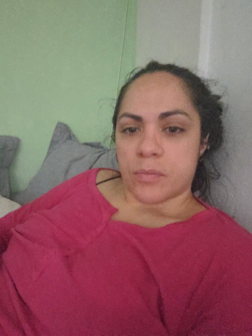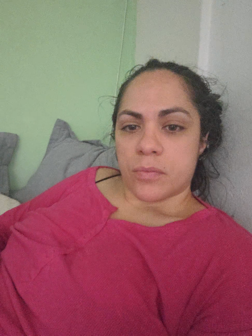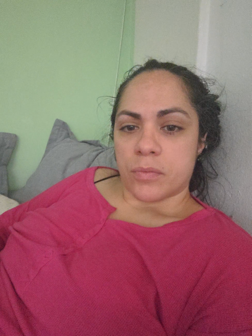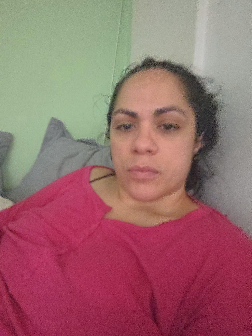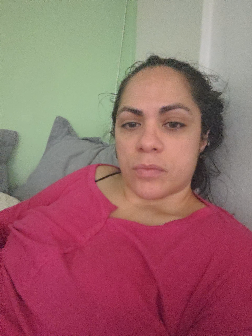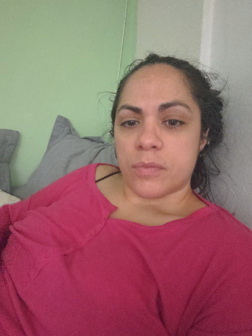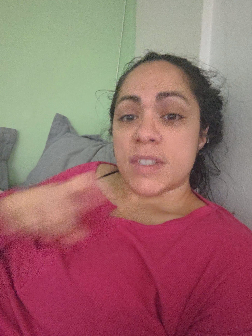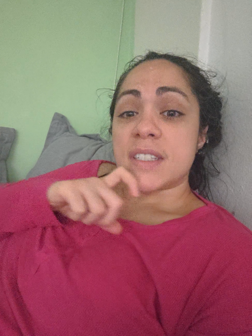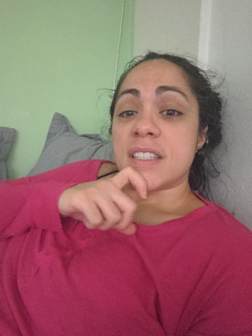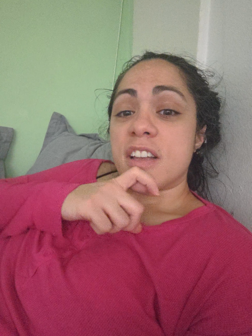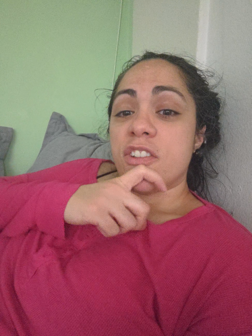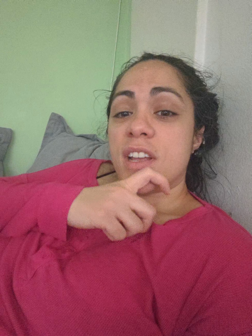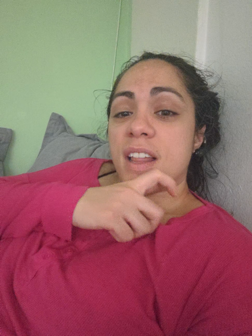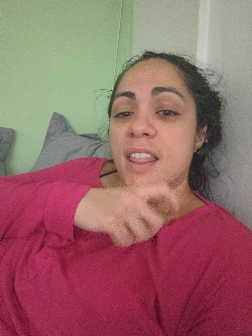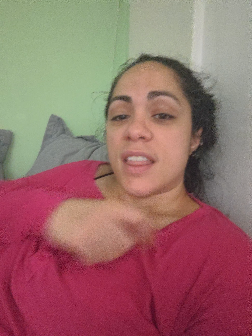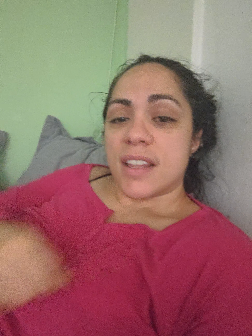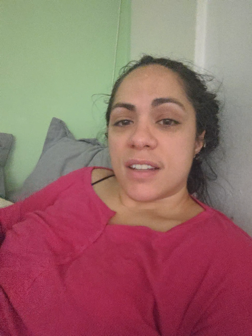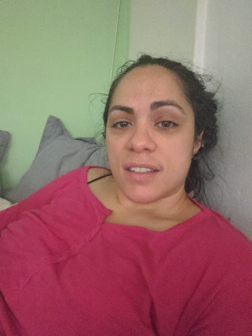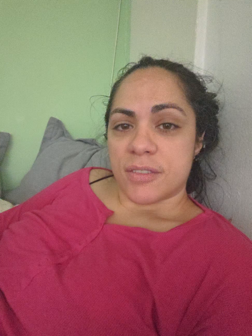cereal